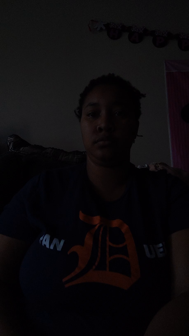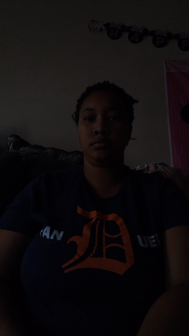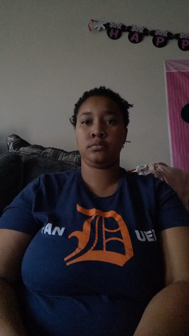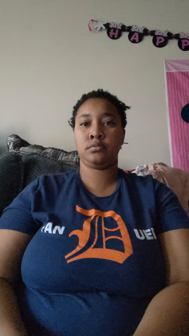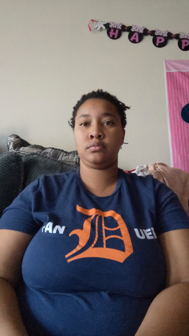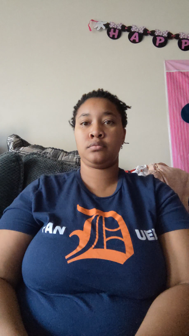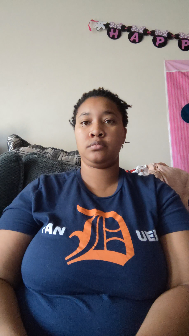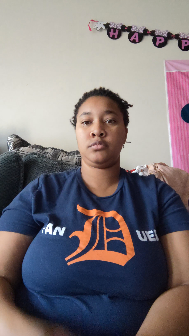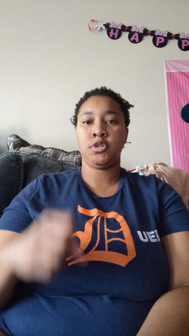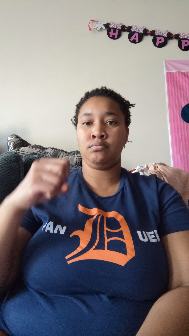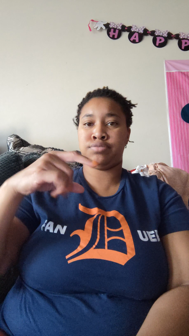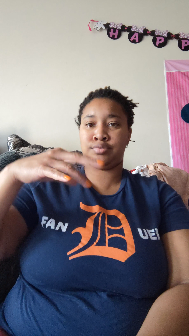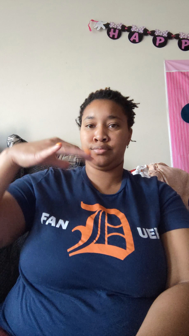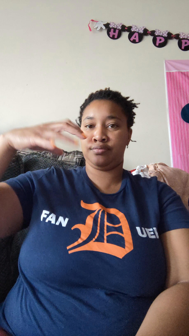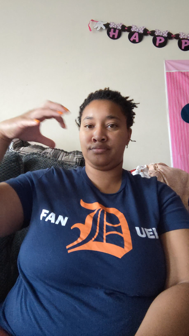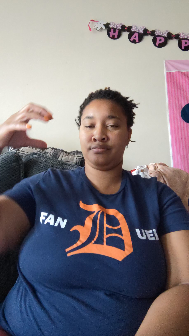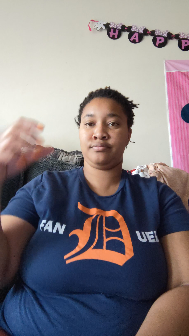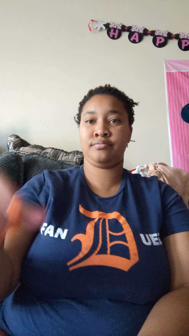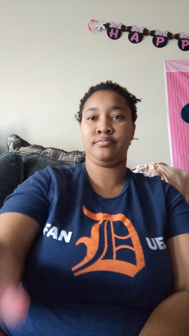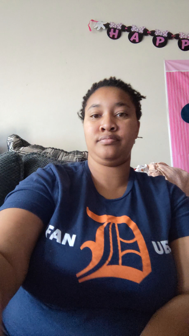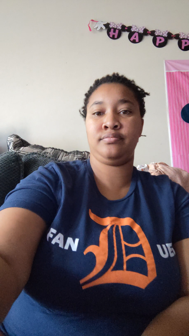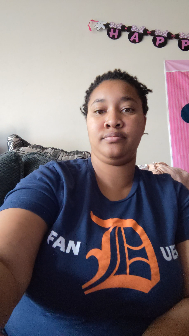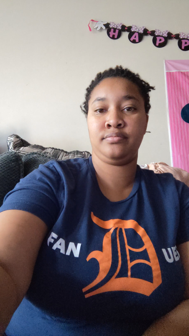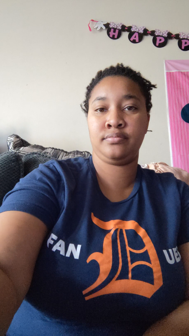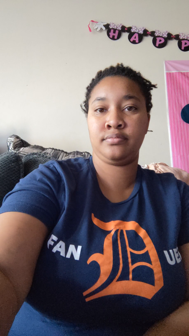bubbles